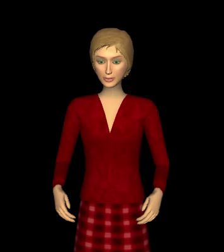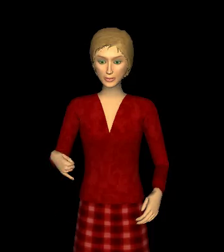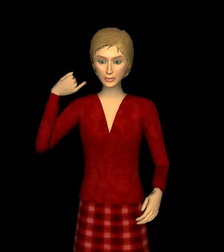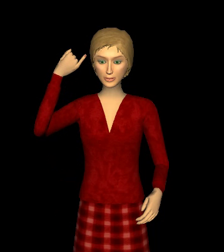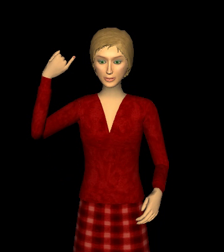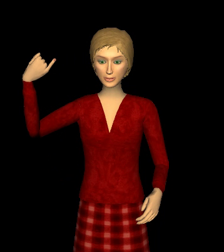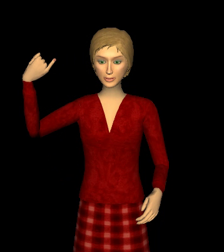فكرة